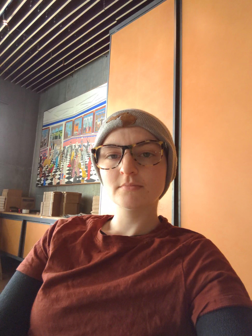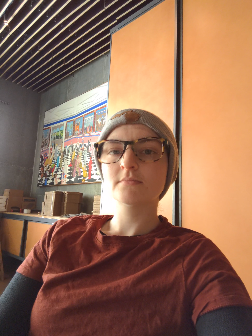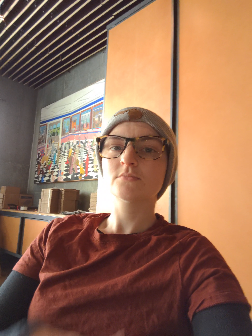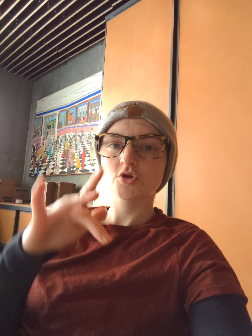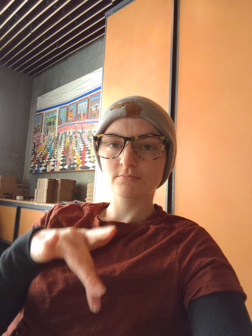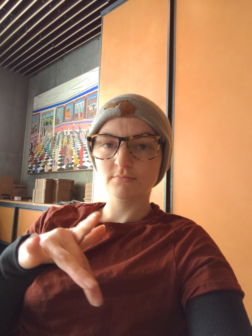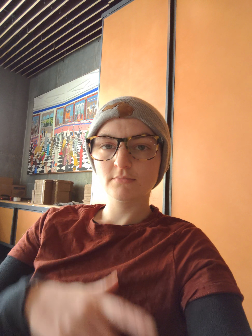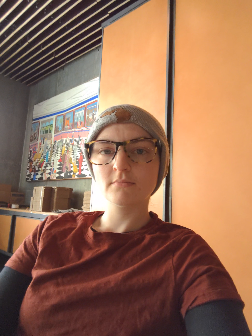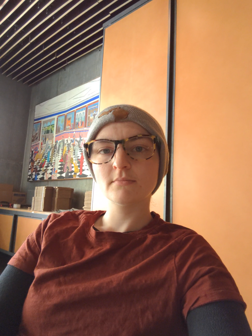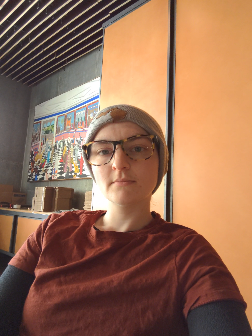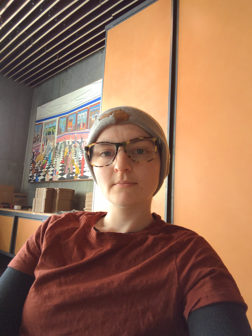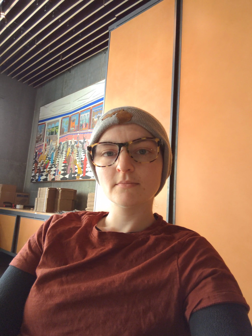touch